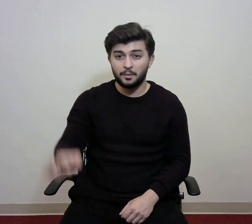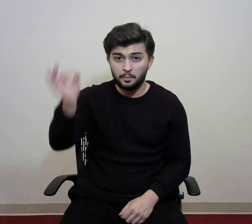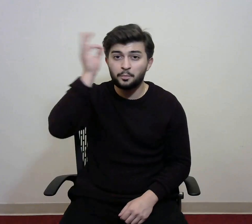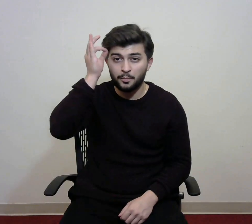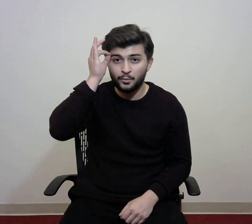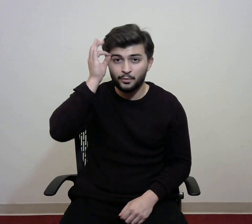xatırladım